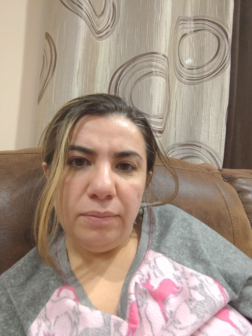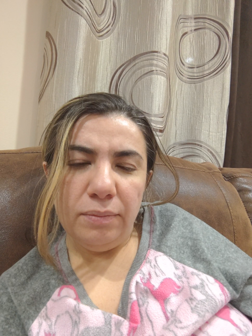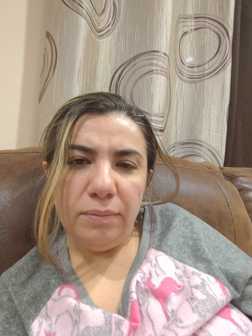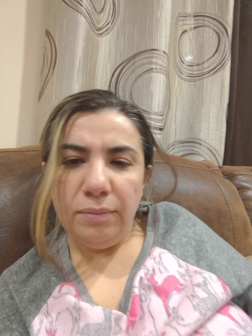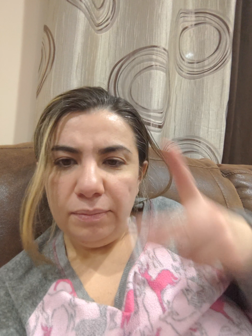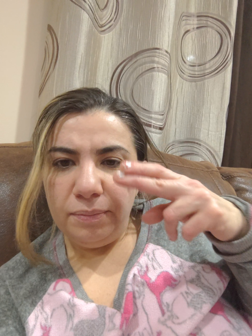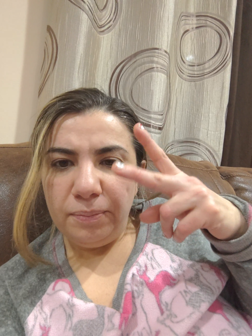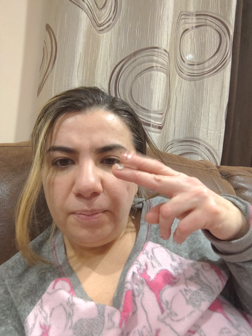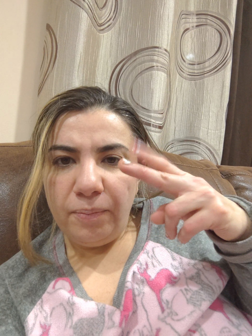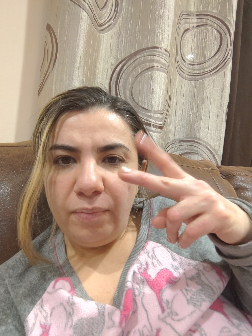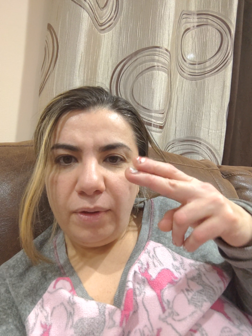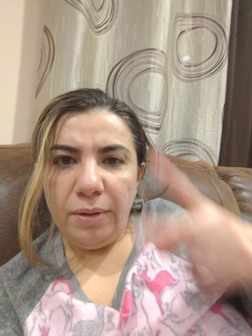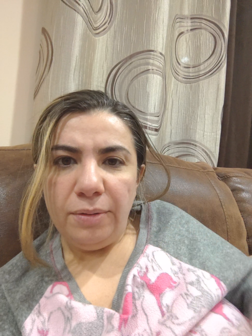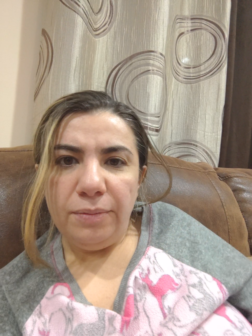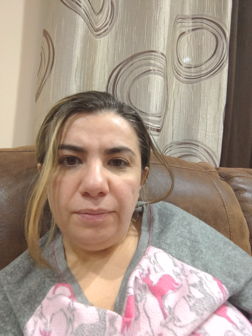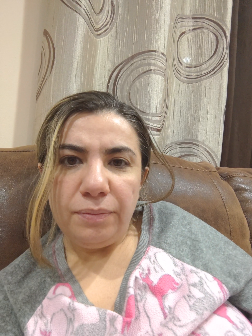cut